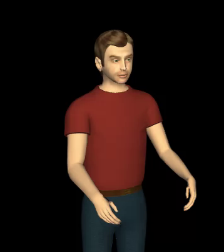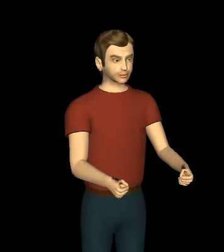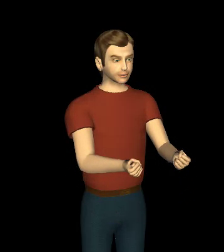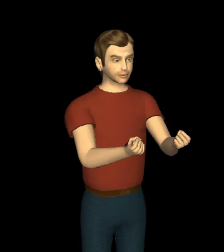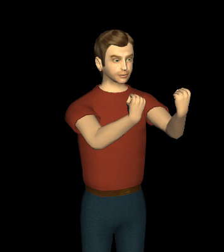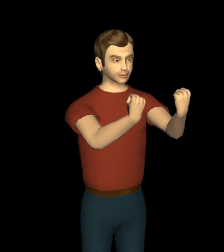قوي